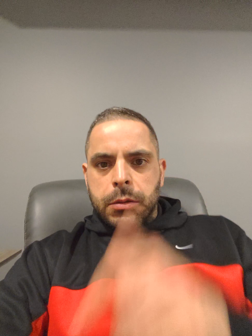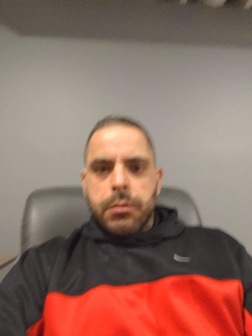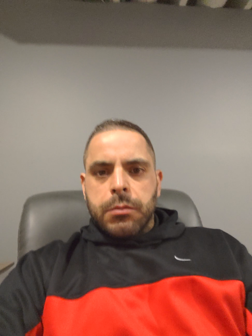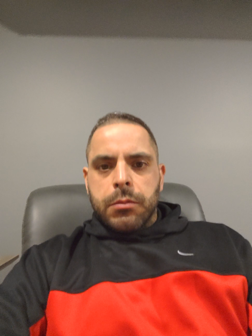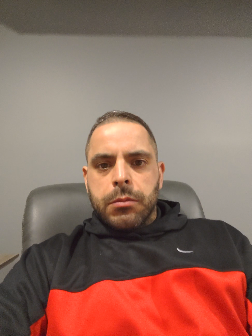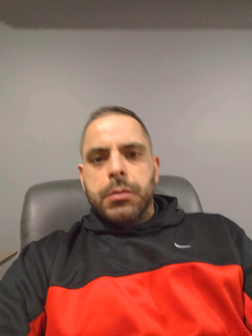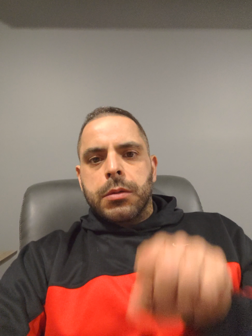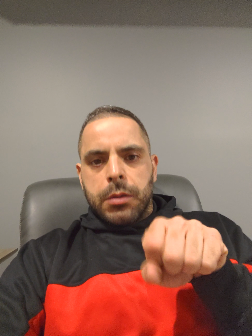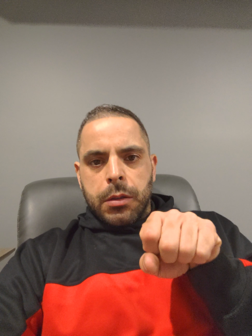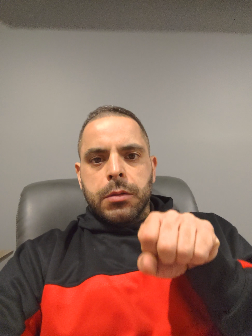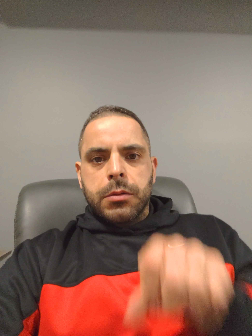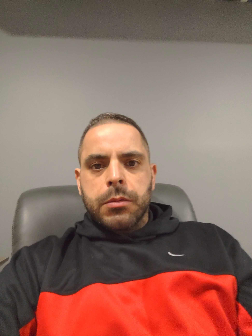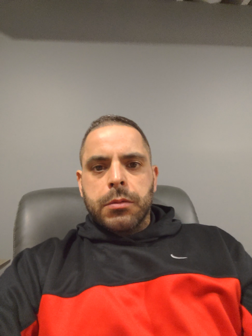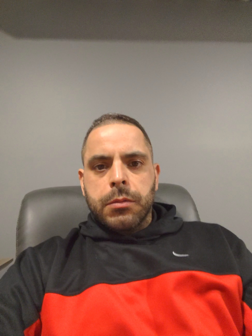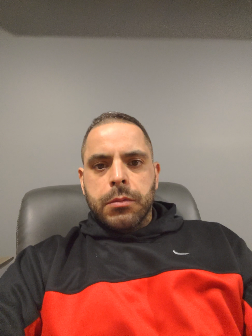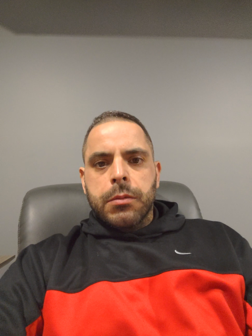yes